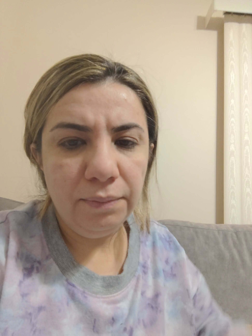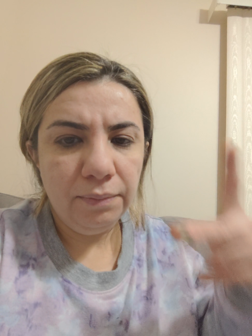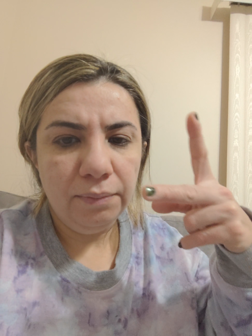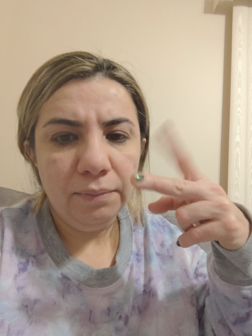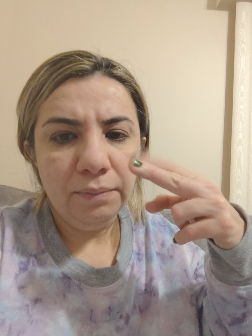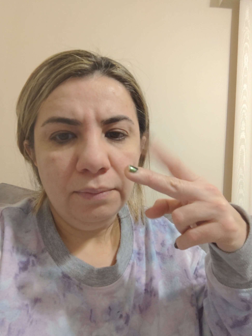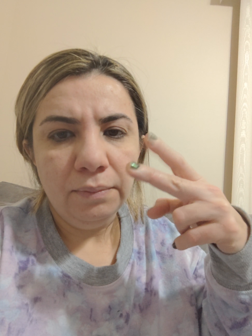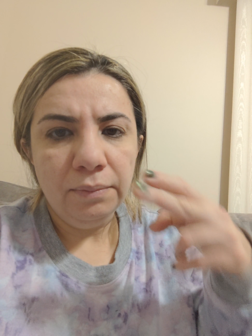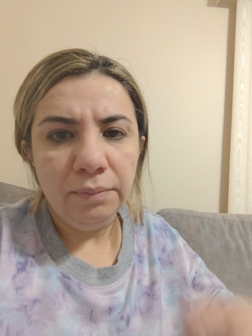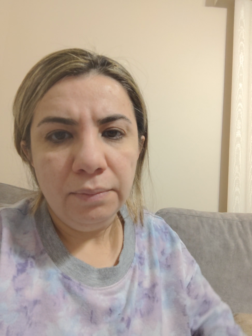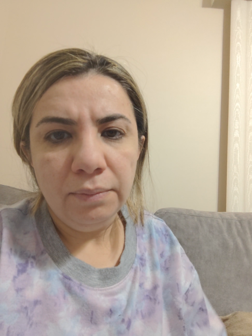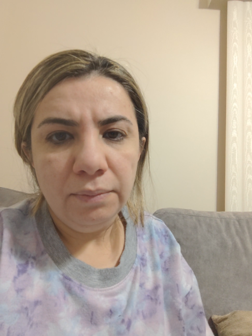scissors